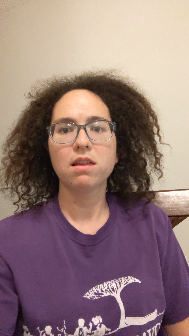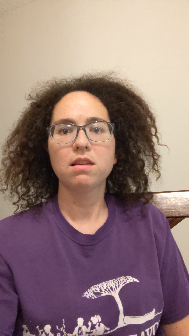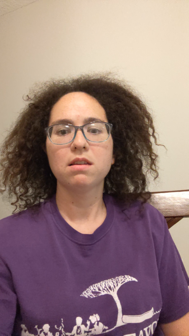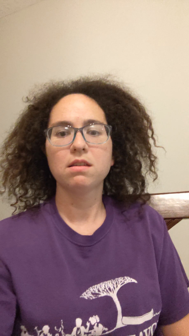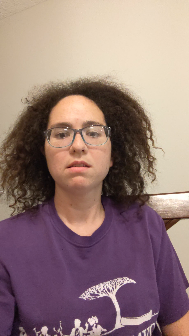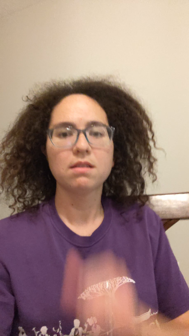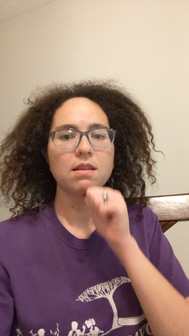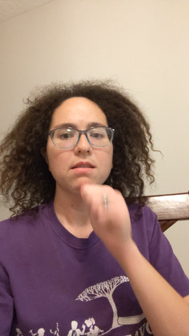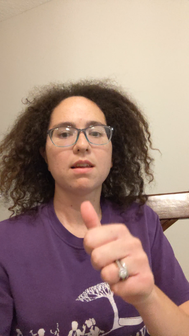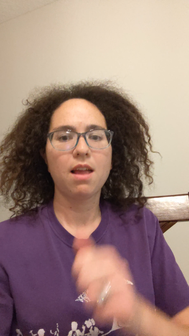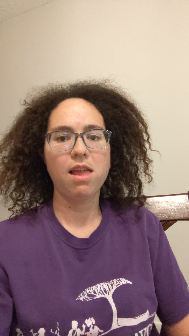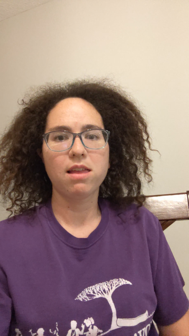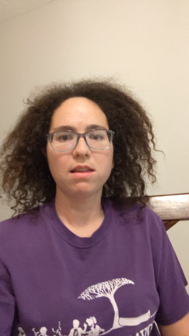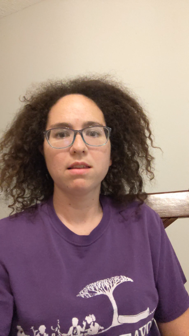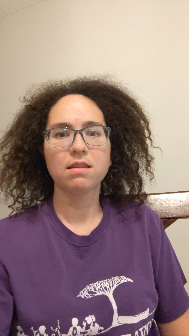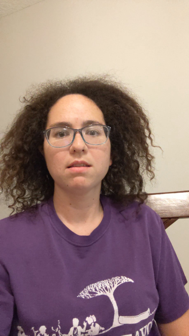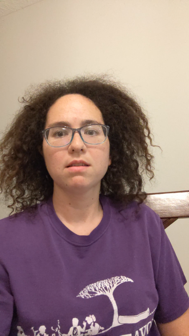don't